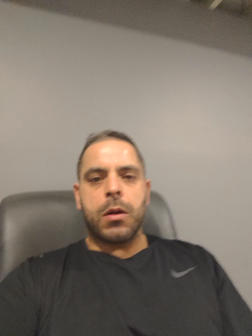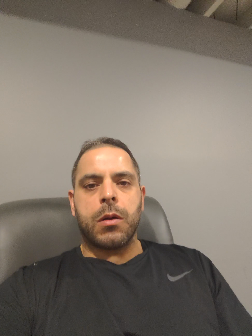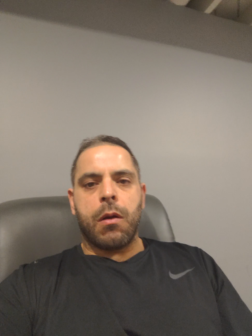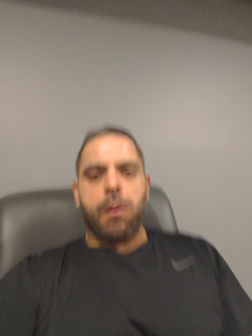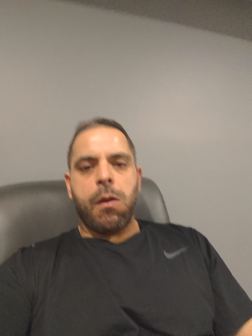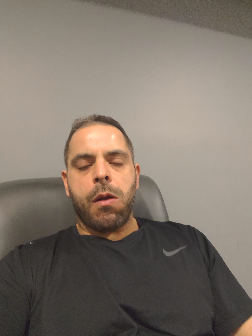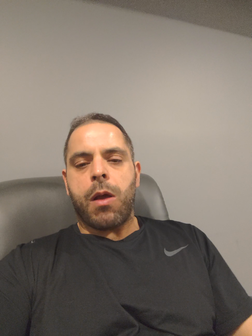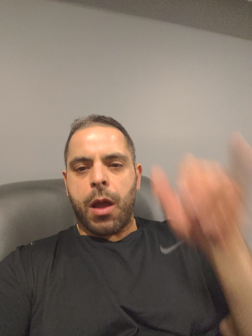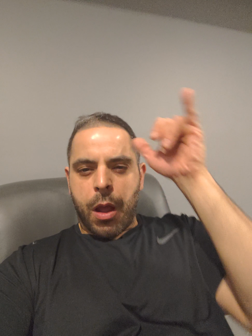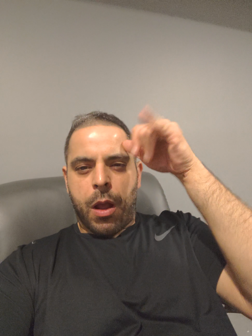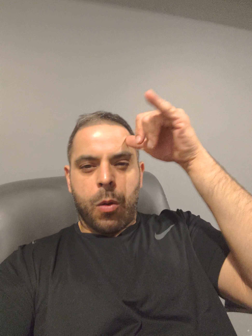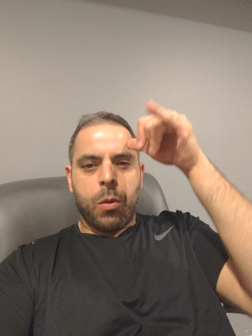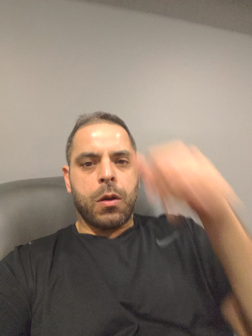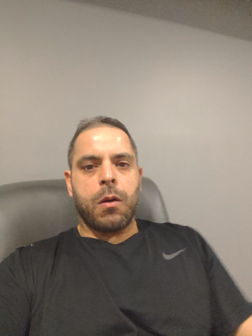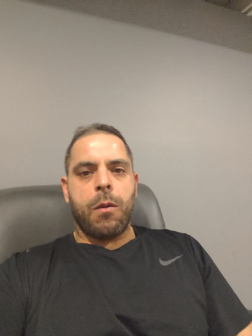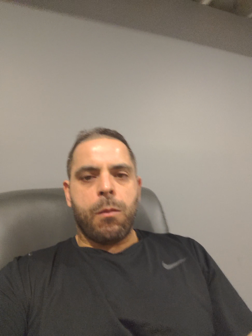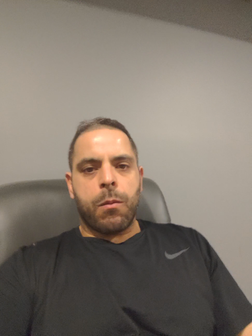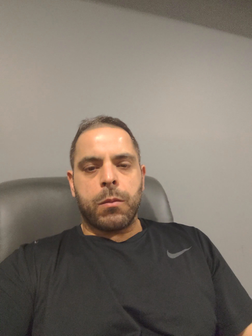cow